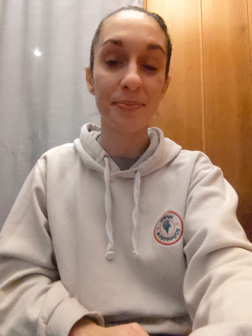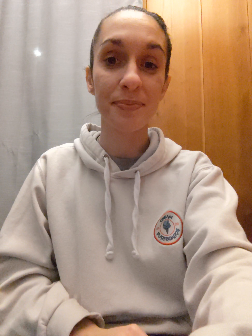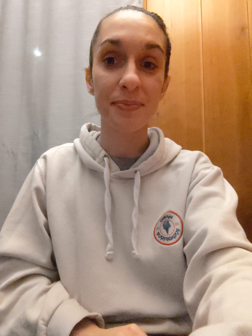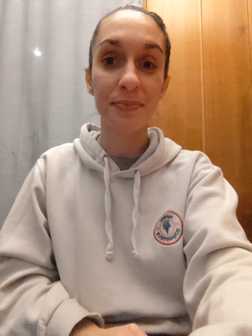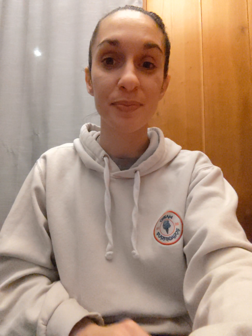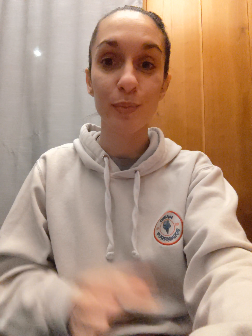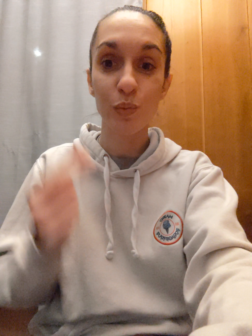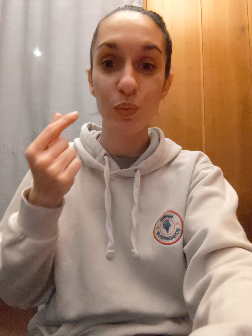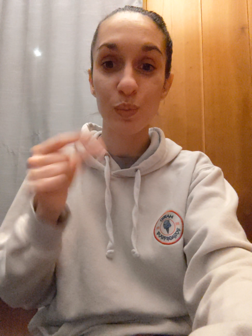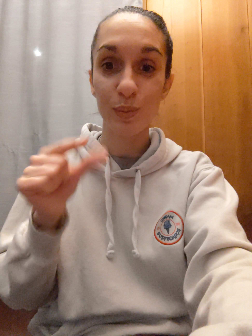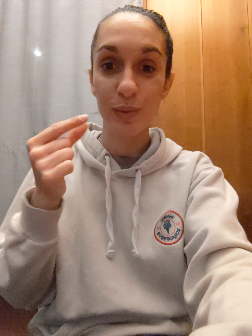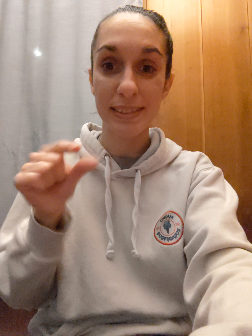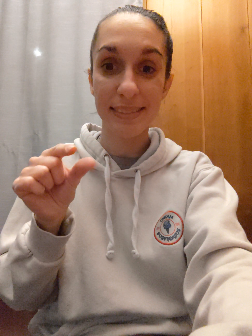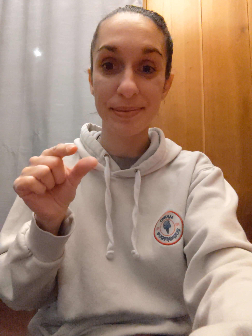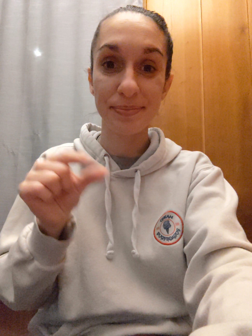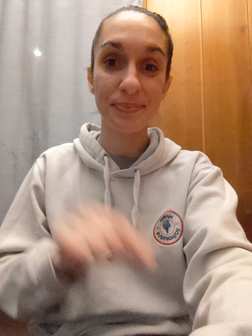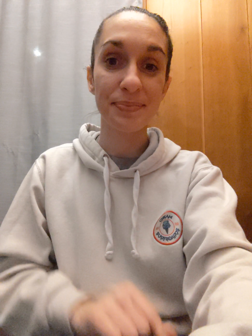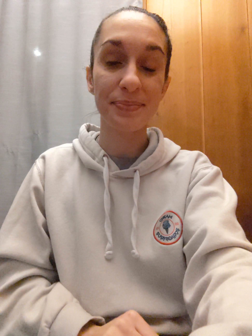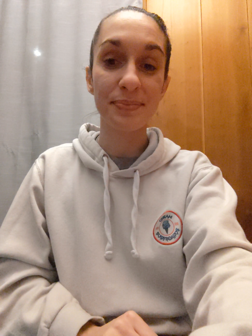green